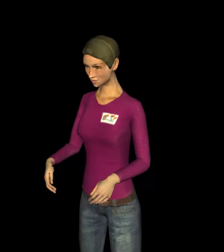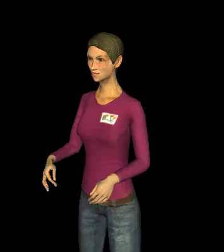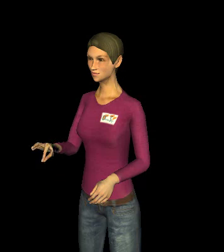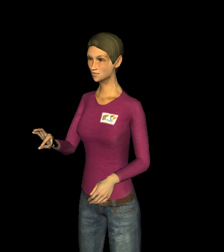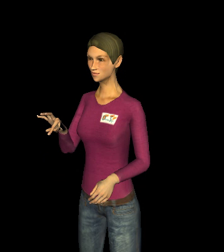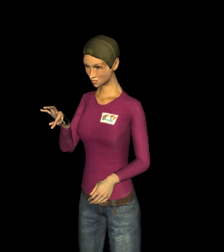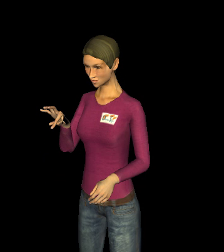أختار